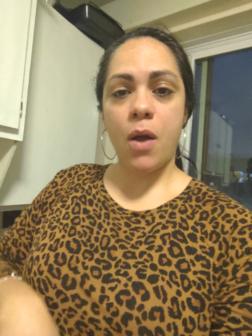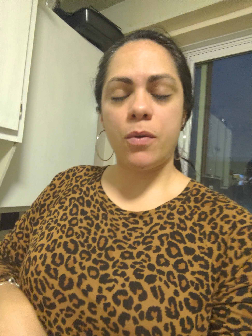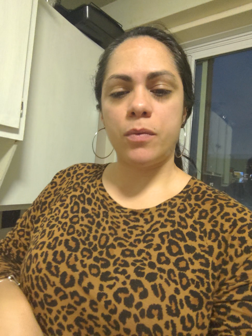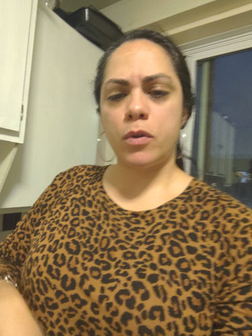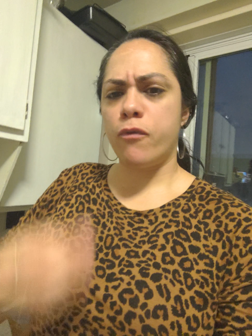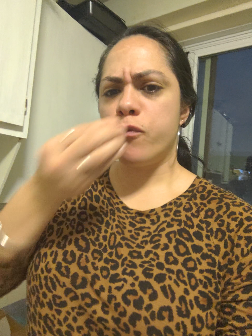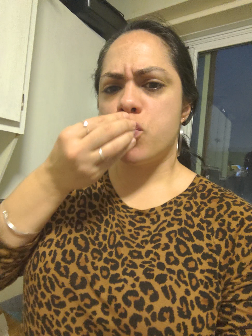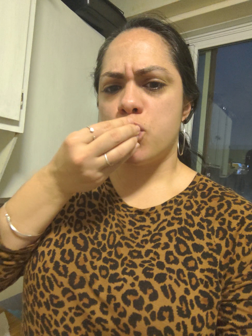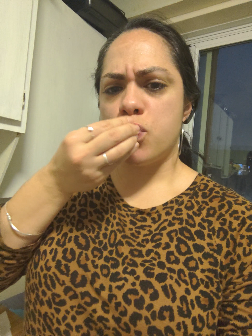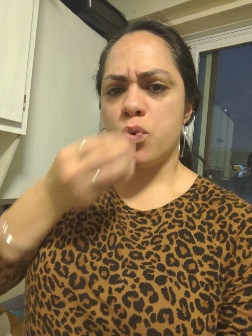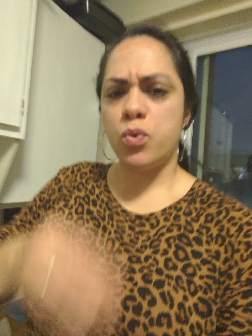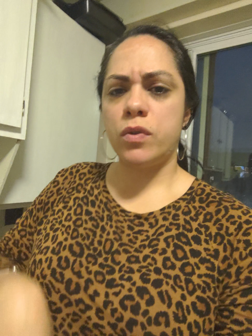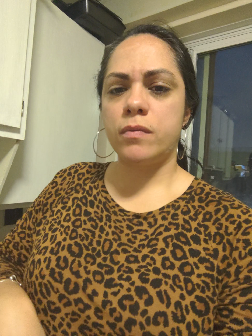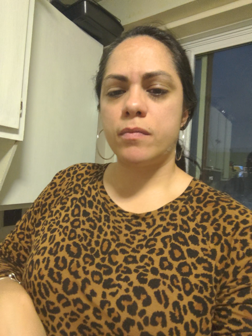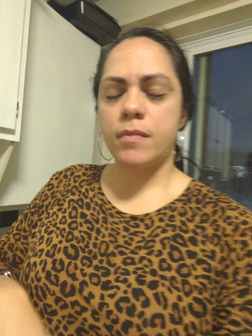food